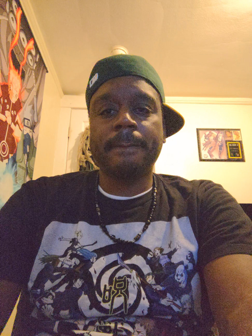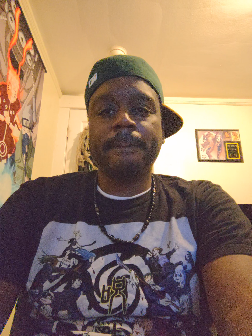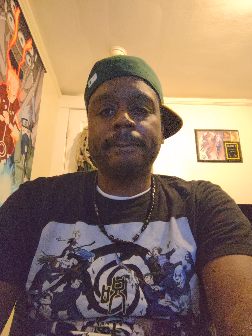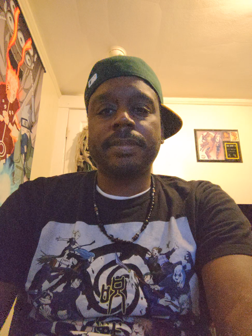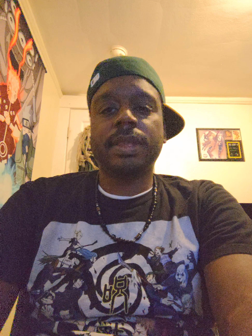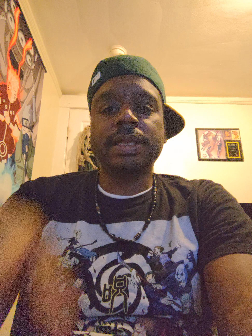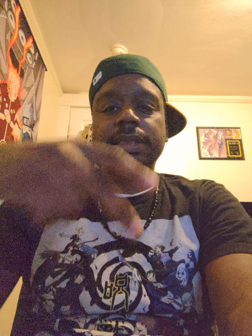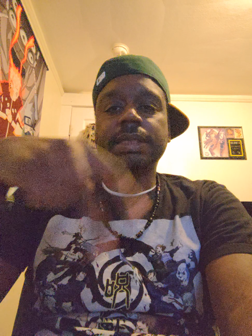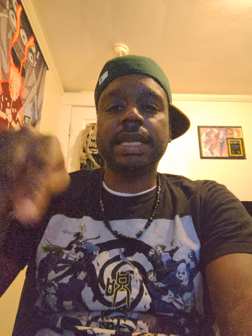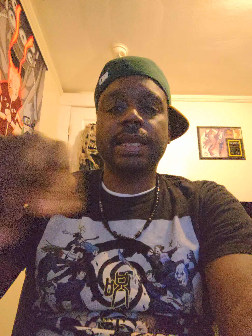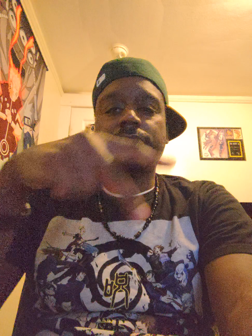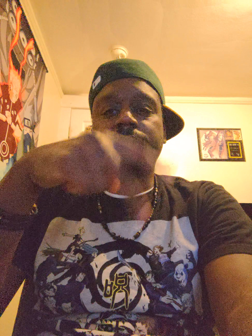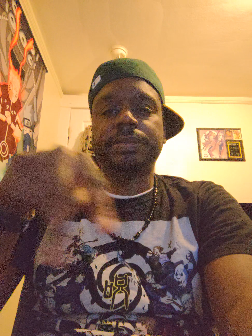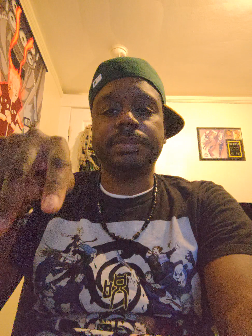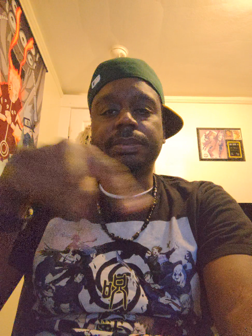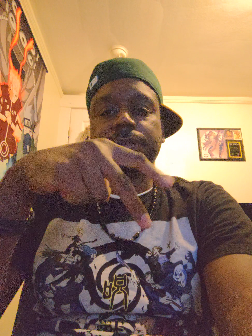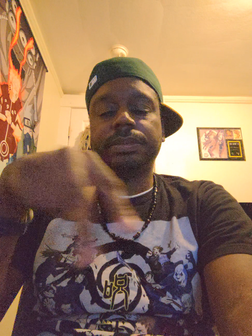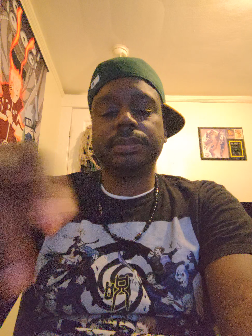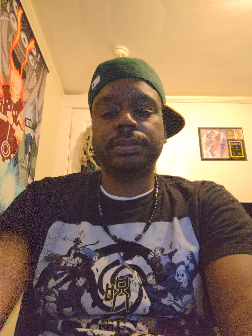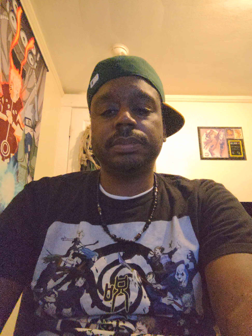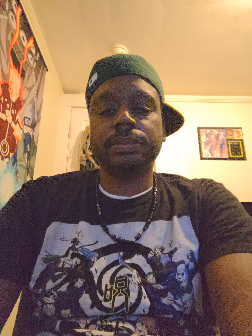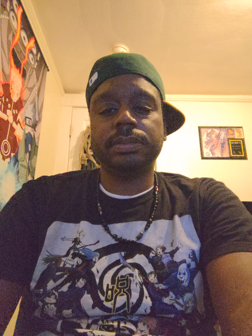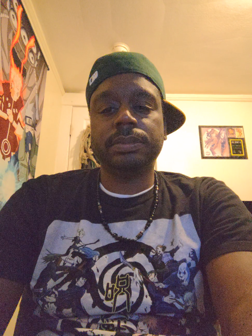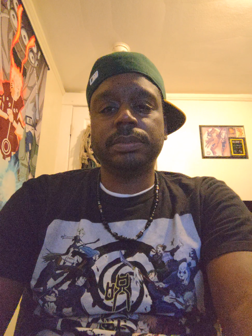dance